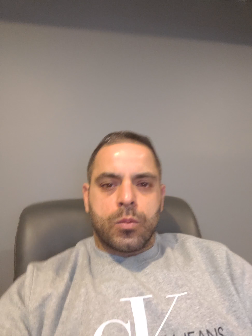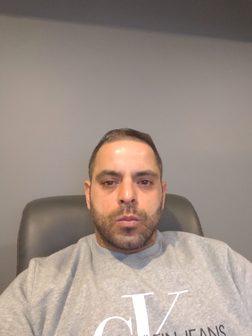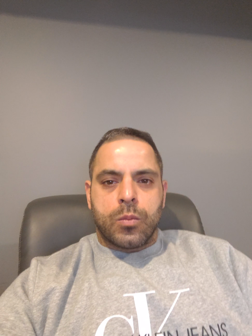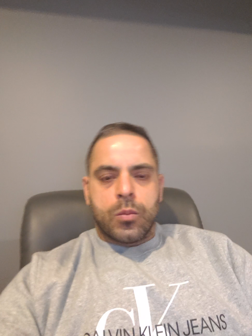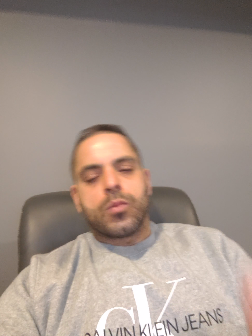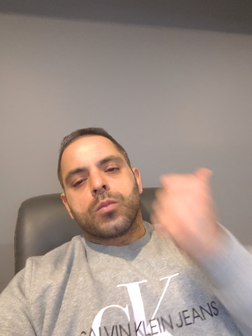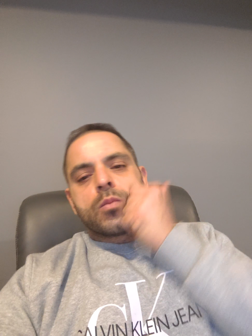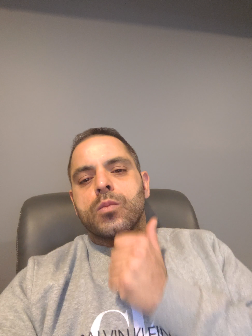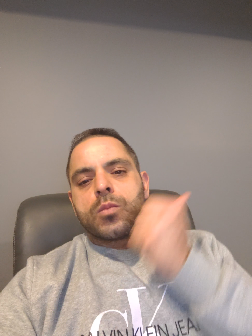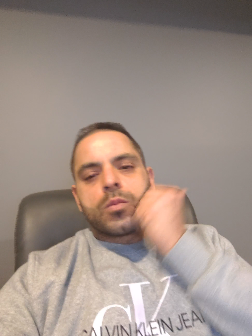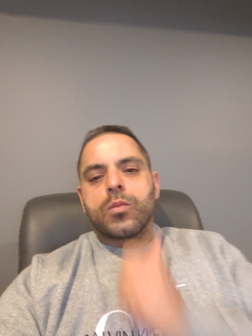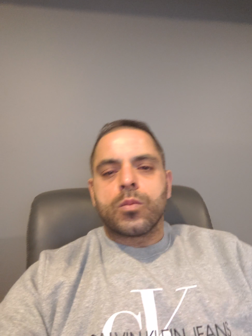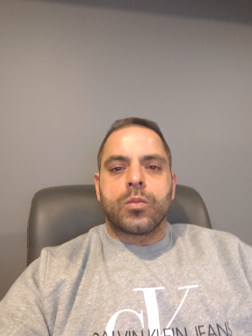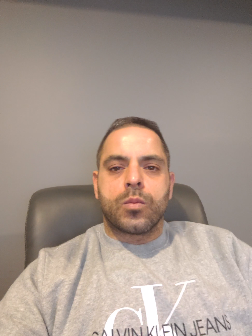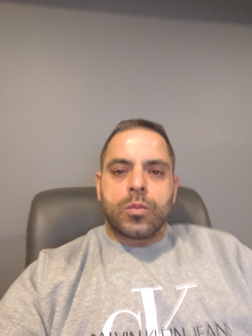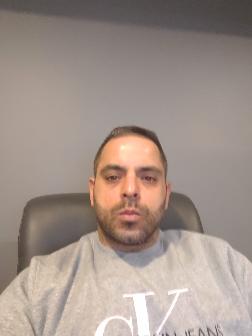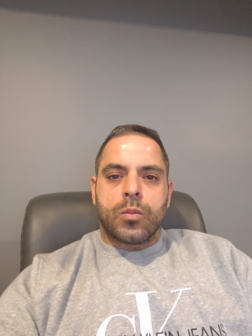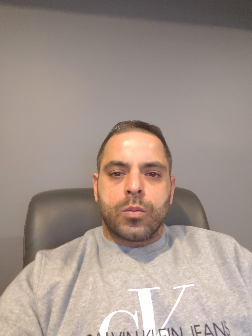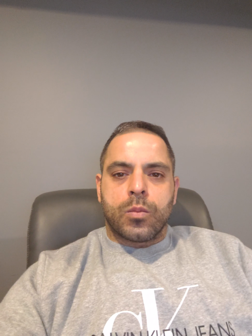every